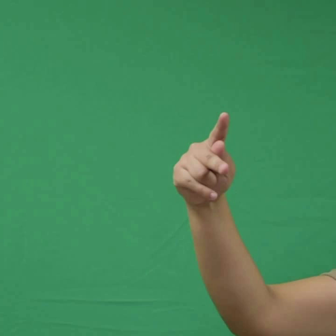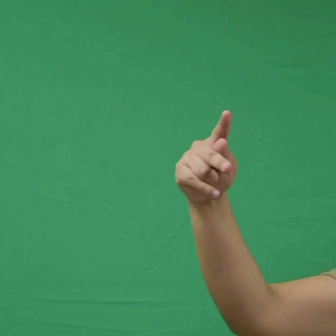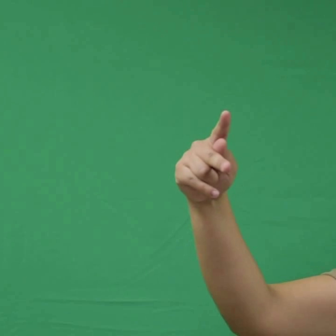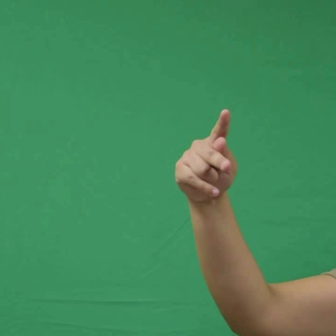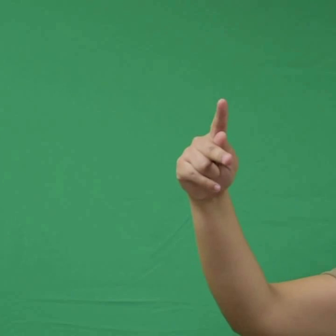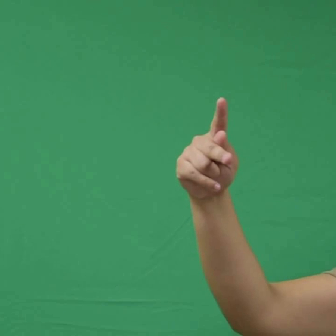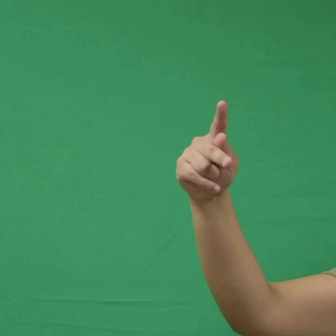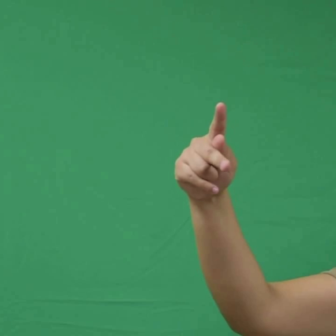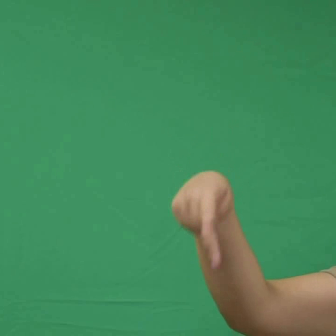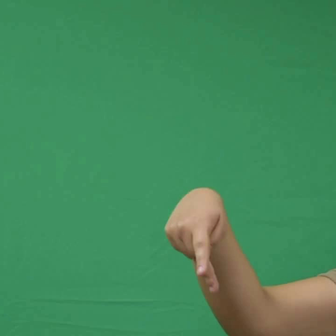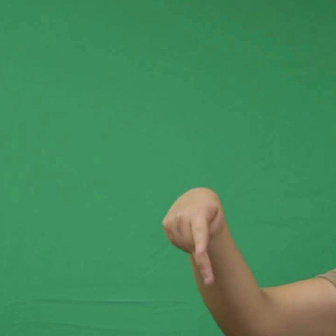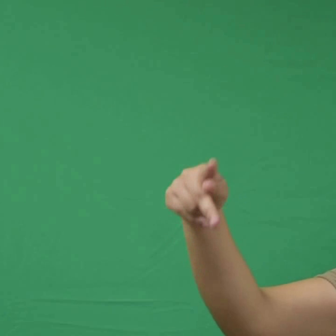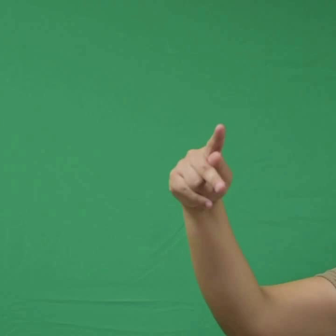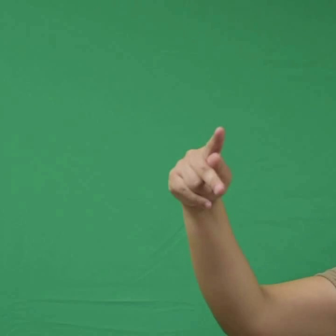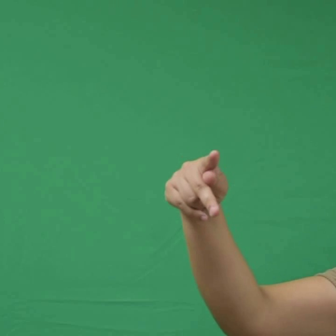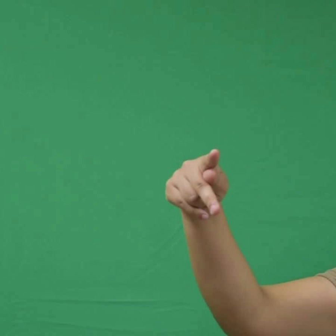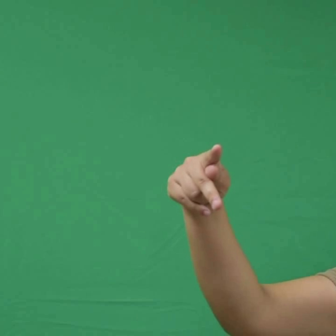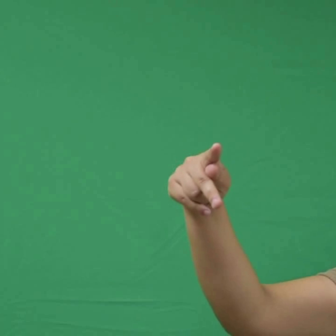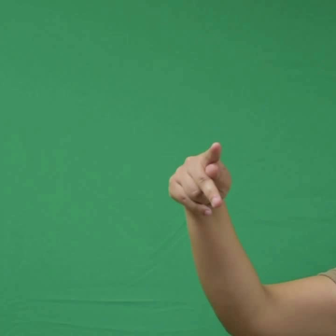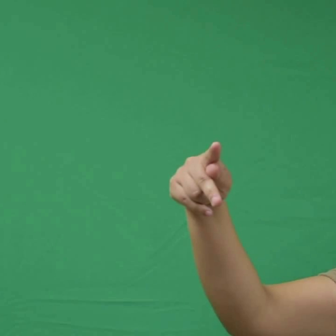K